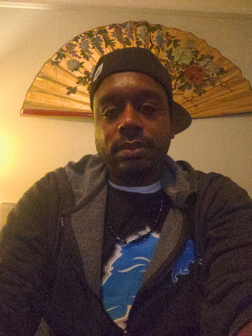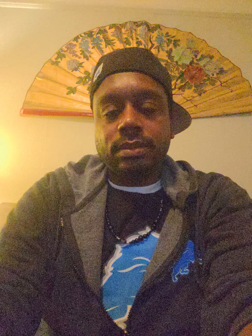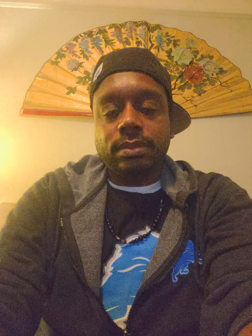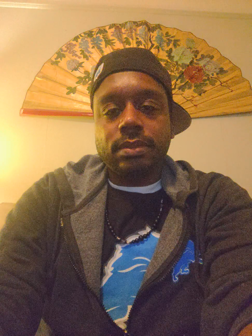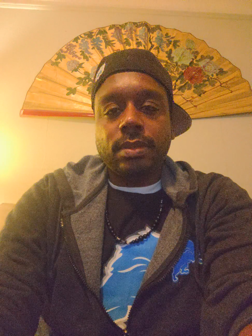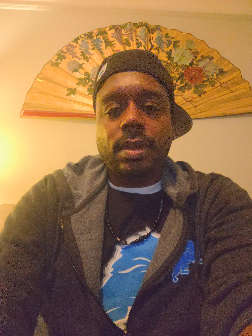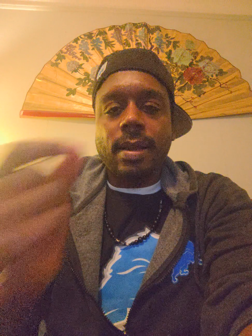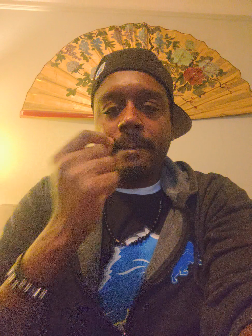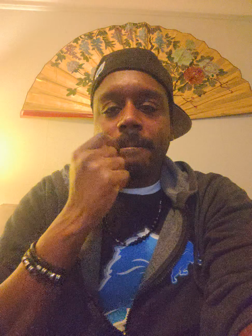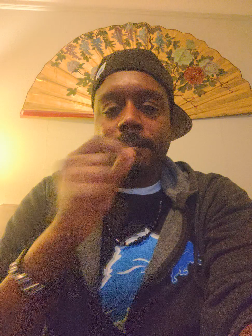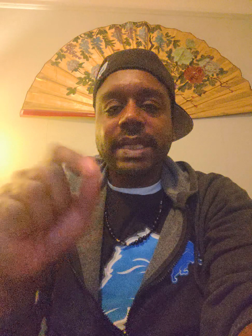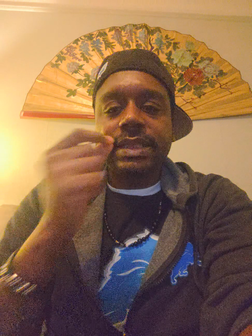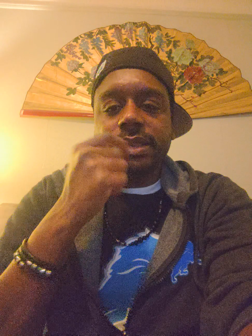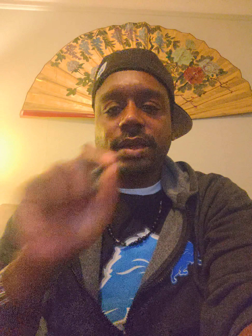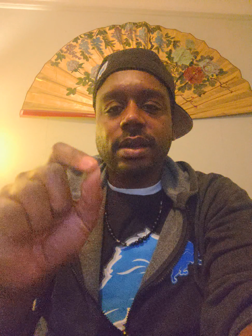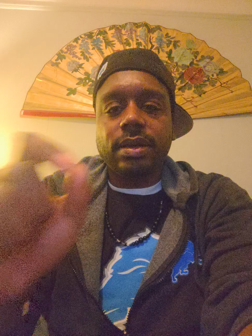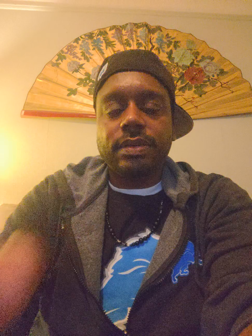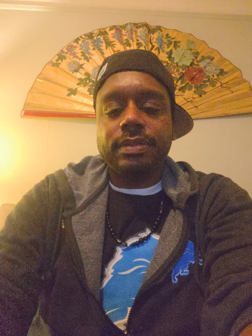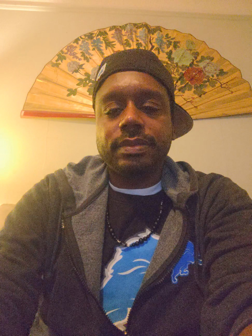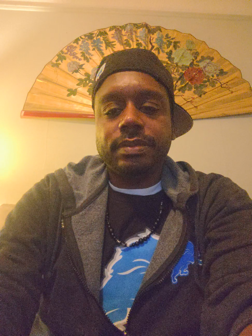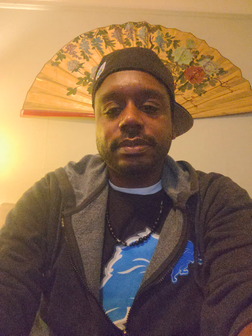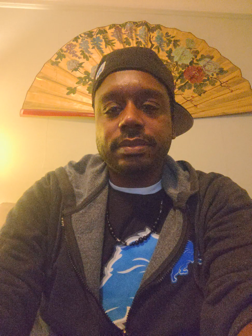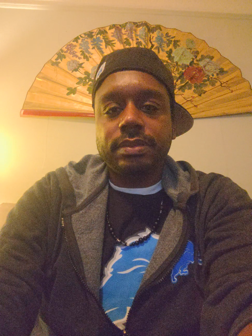pencil